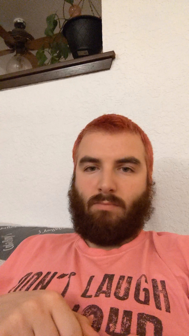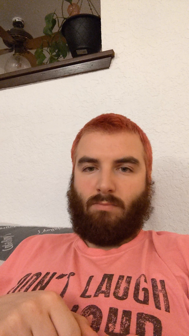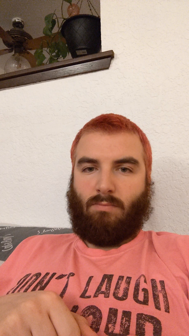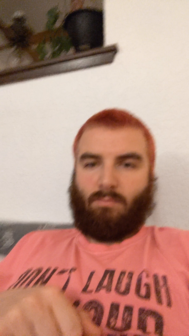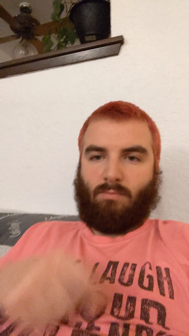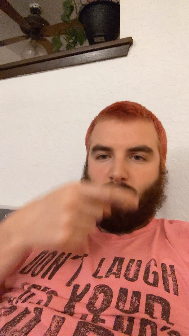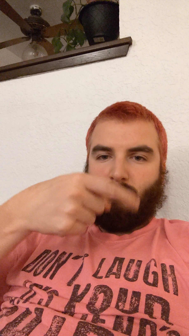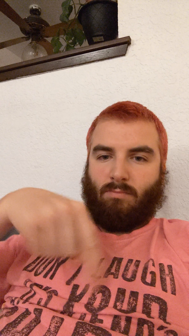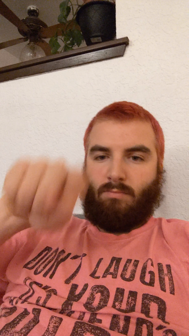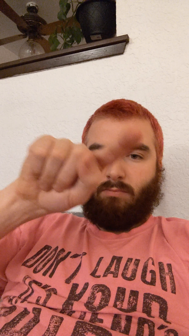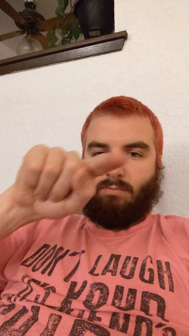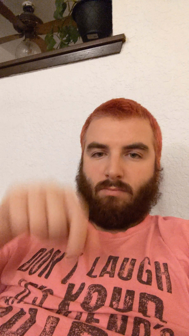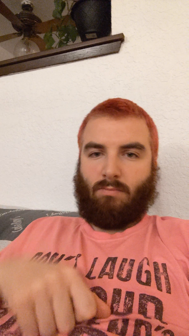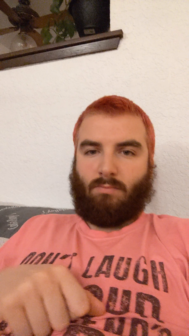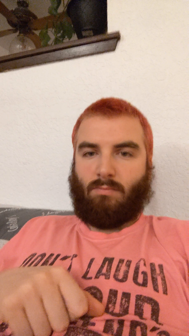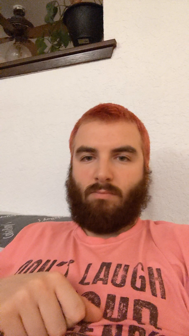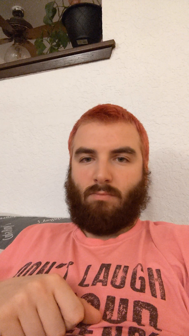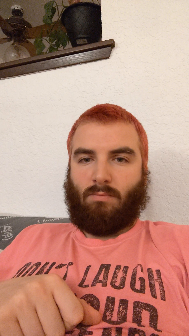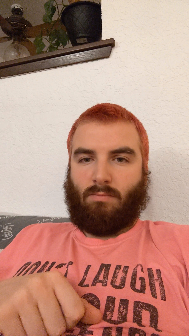around